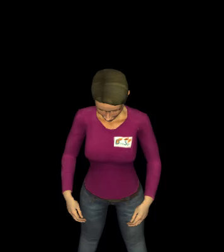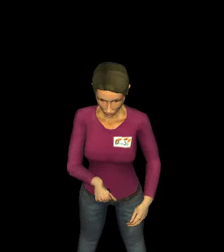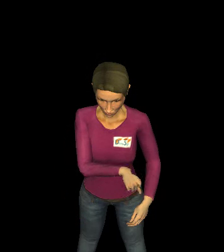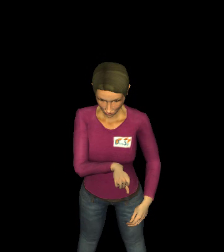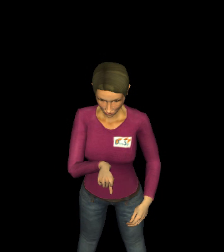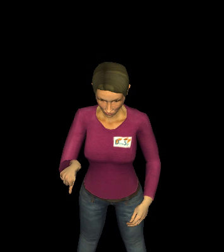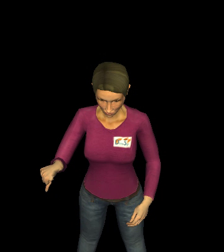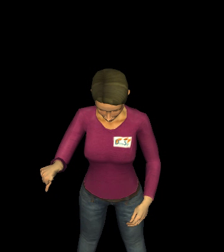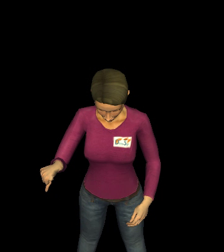يسقي